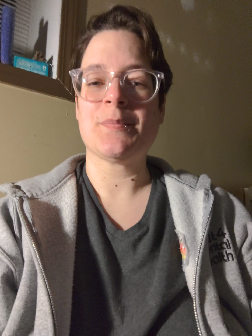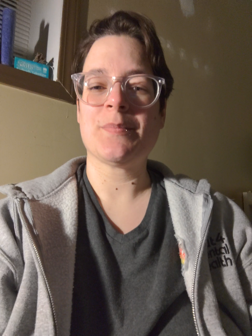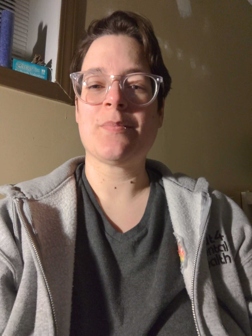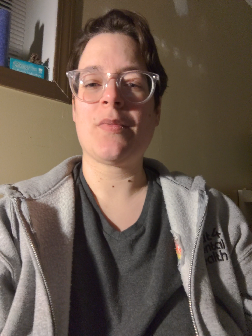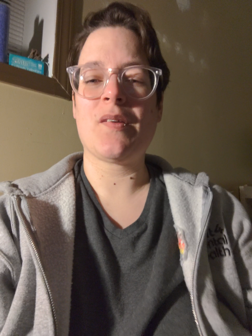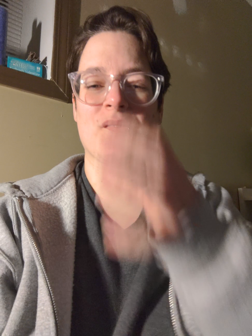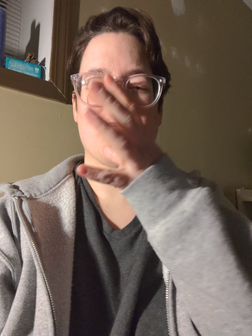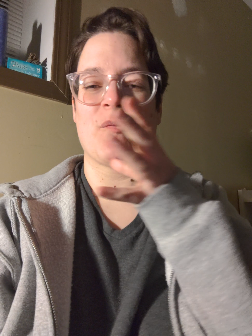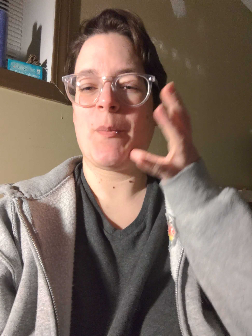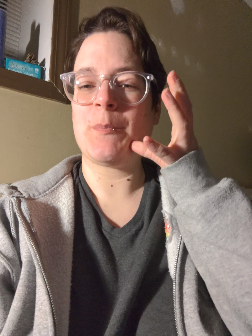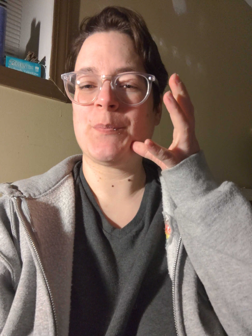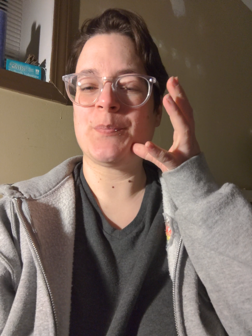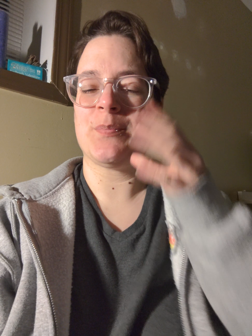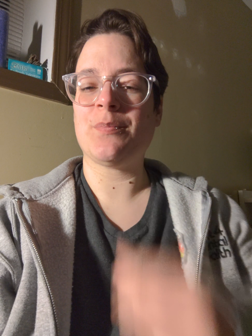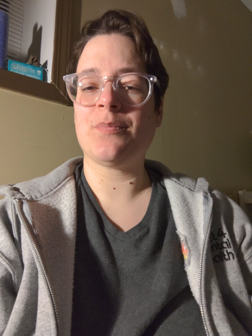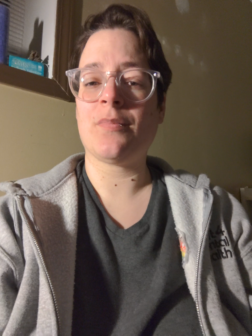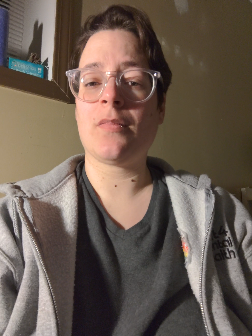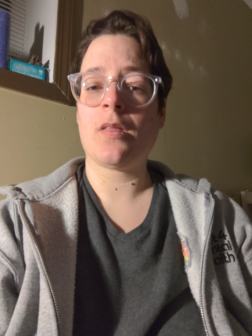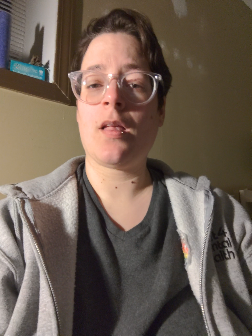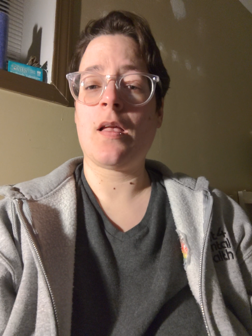farm